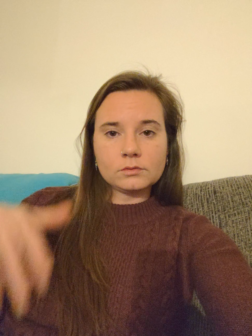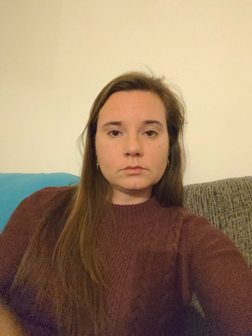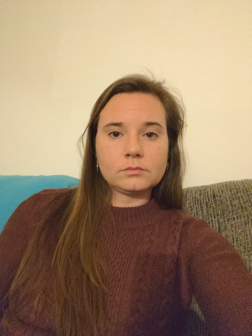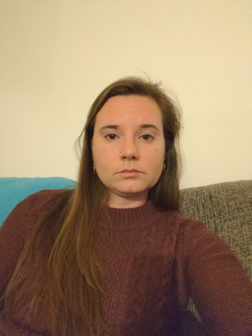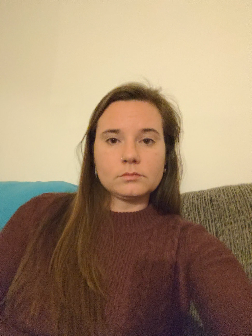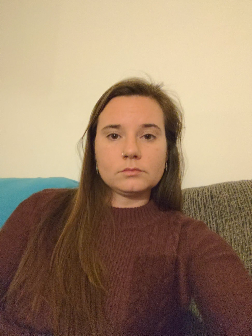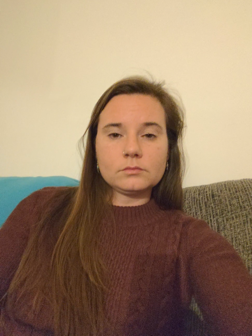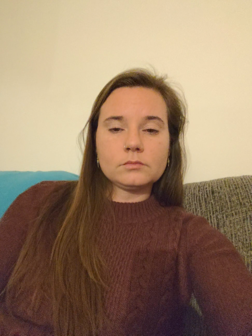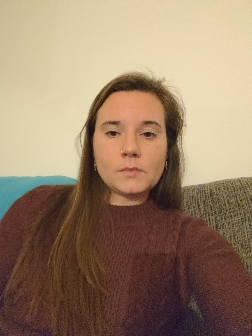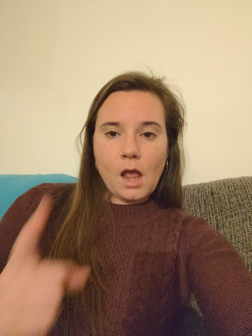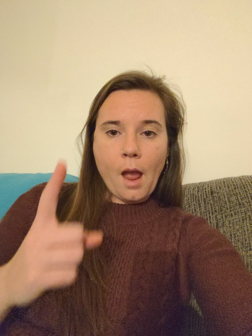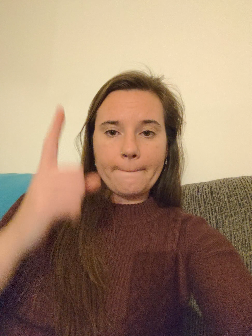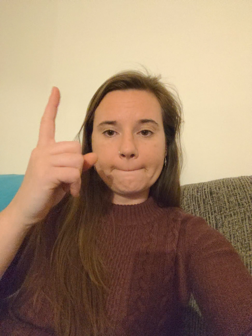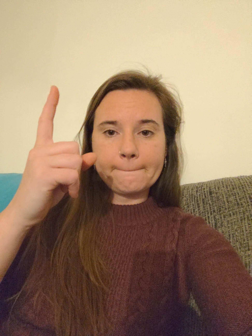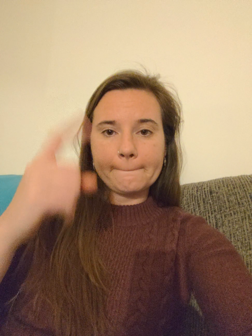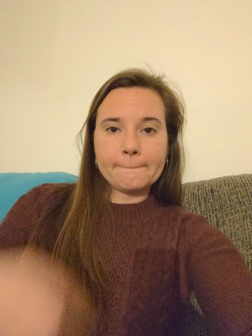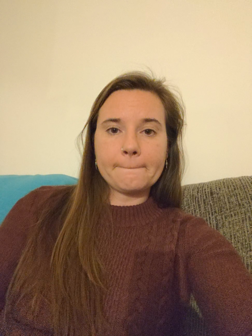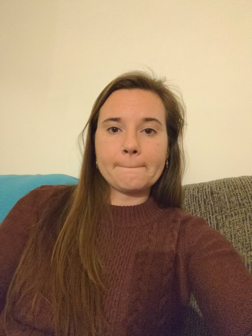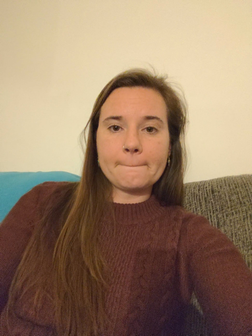up